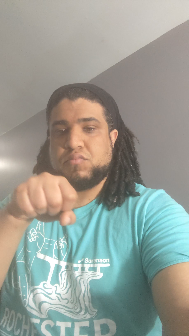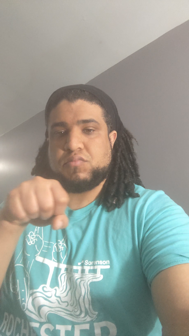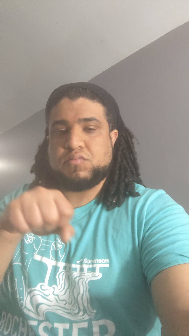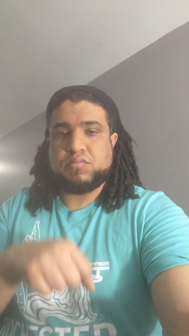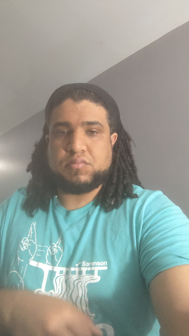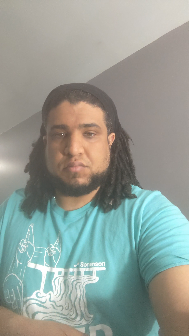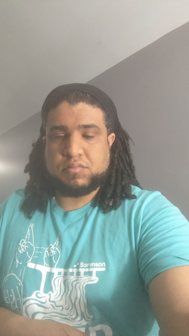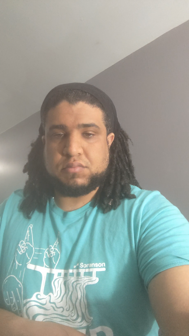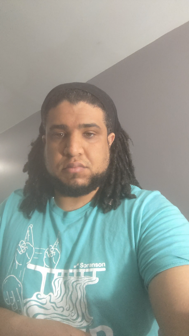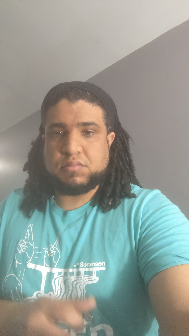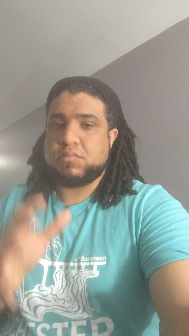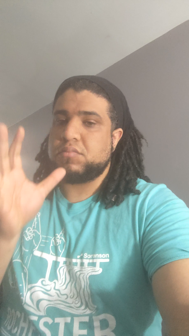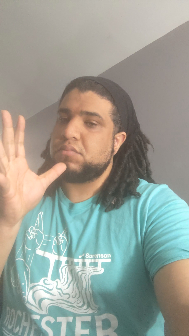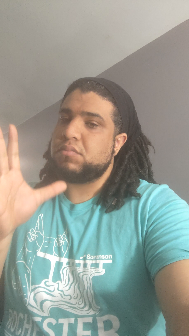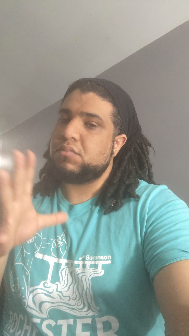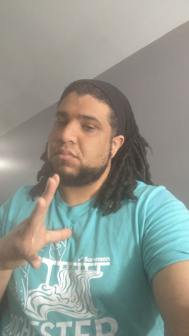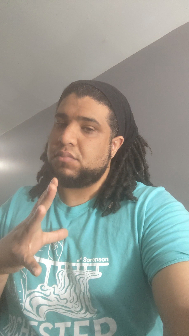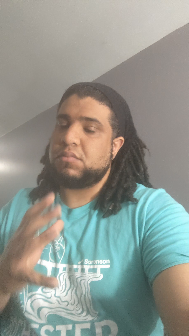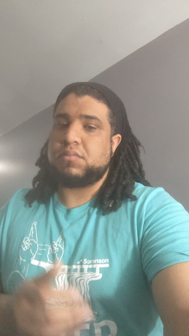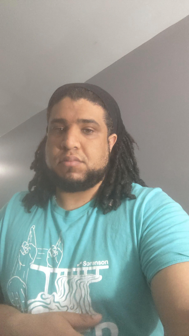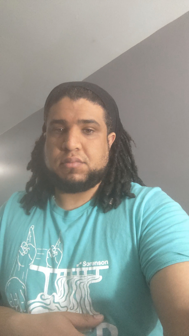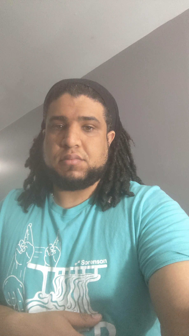lady